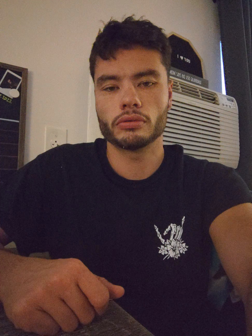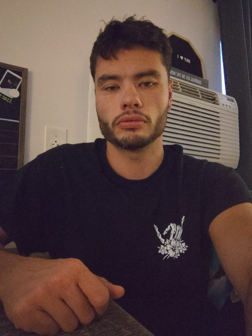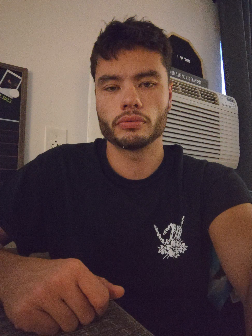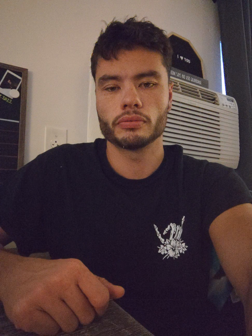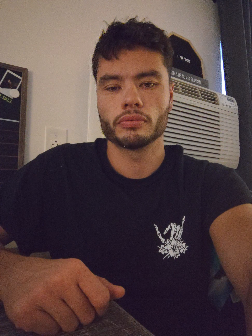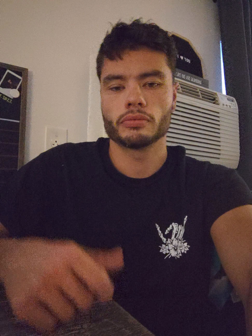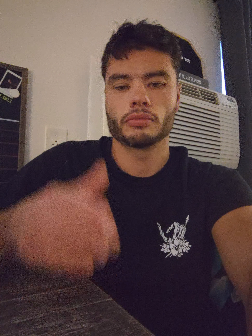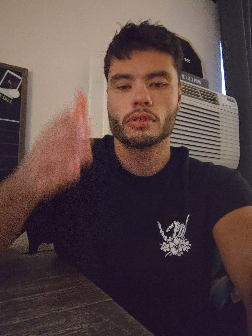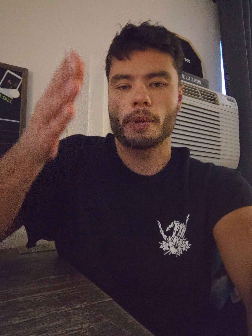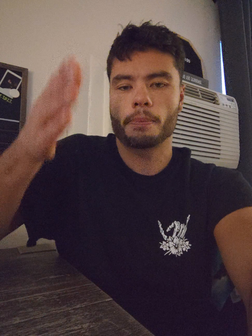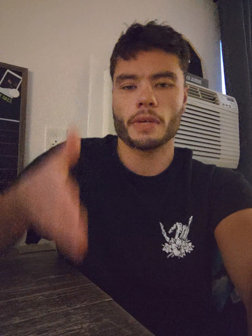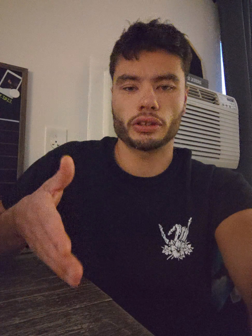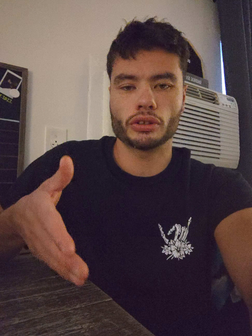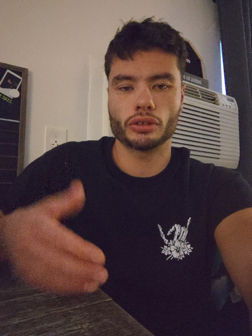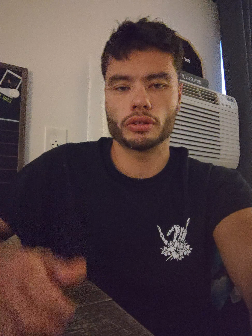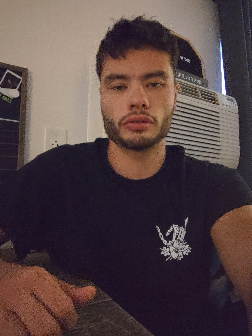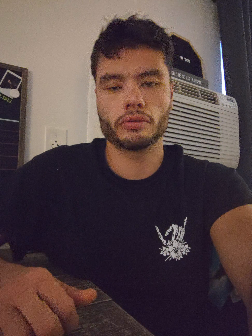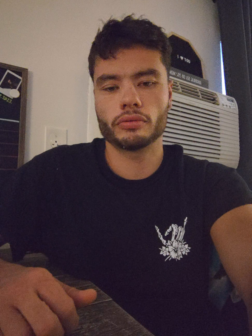person